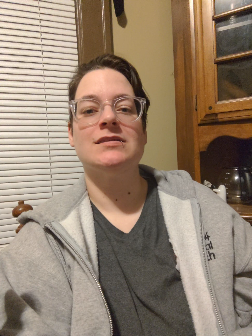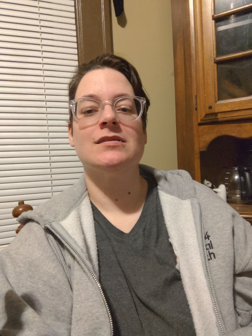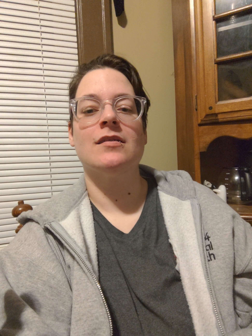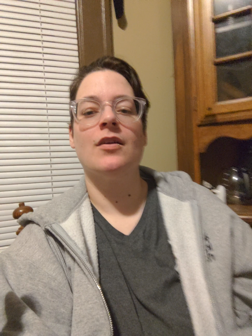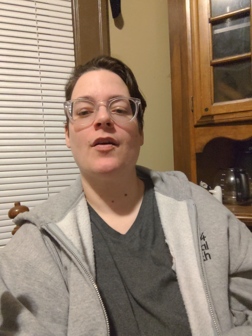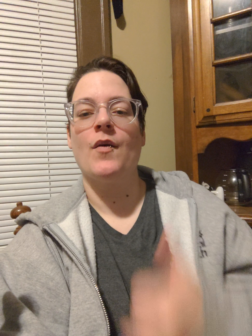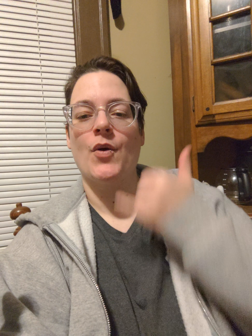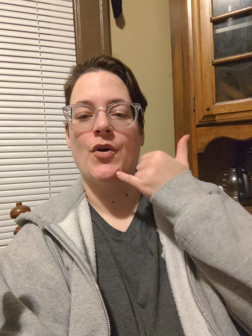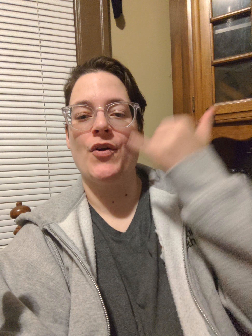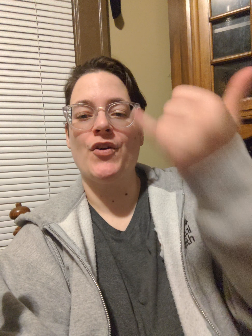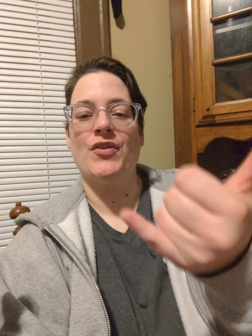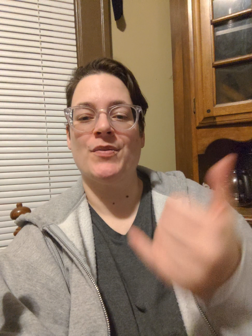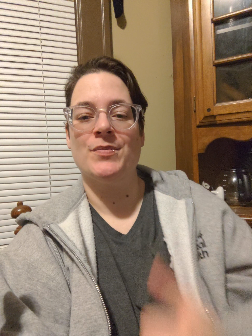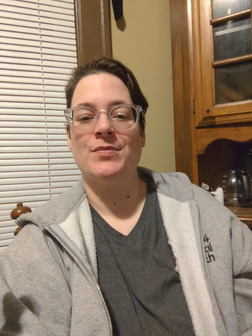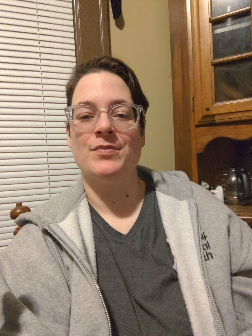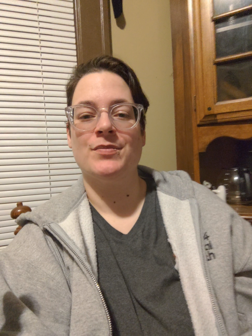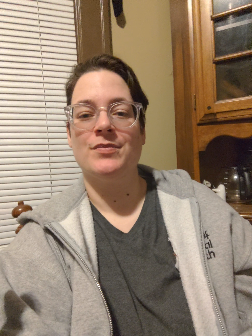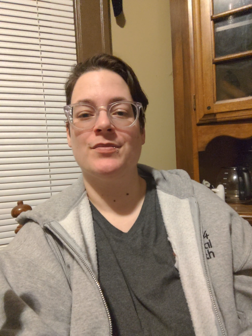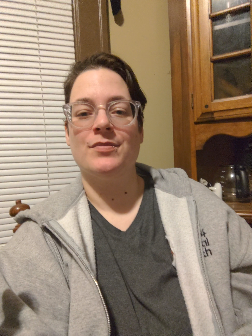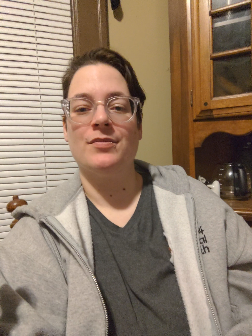call on the phone